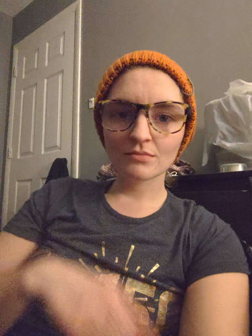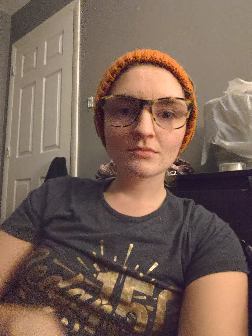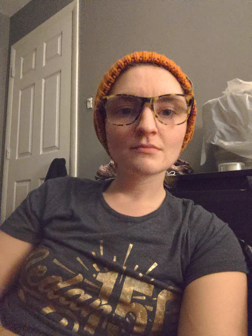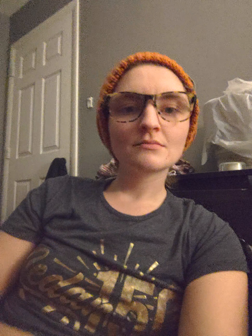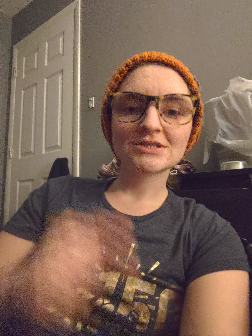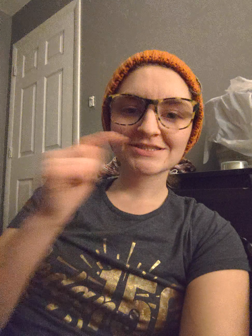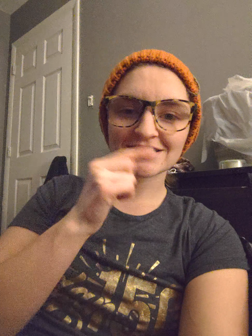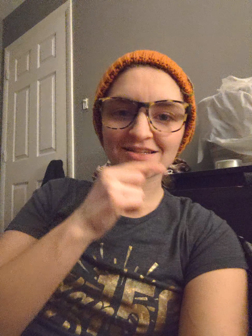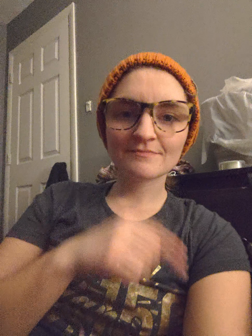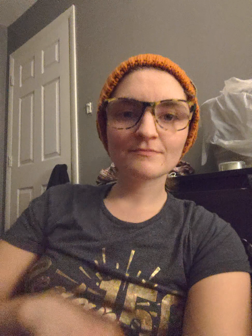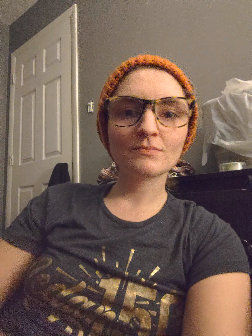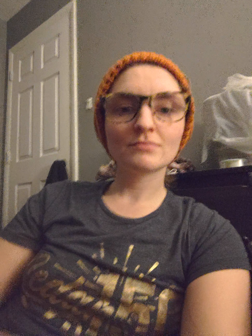toothbrush